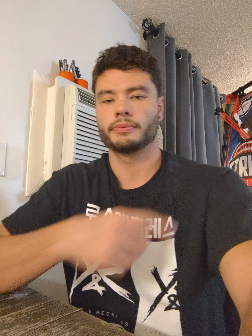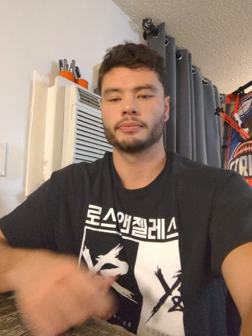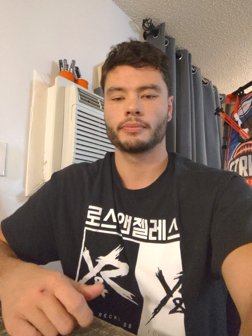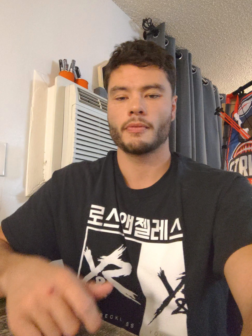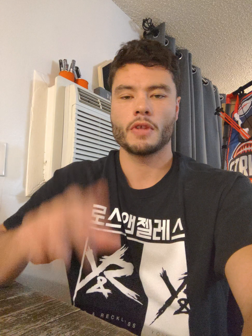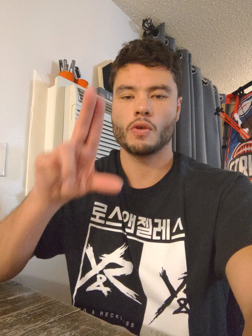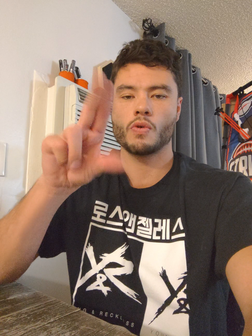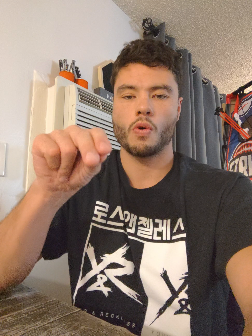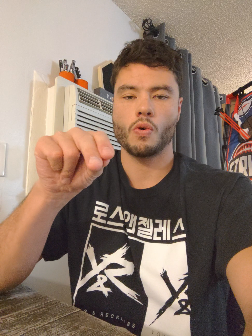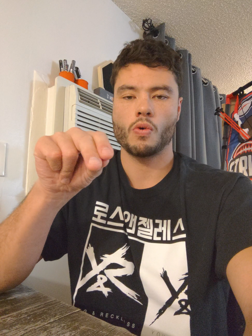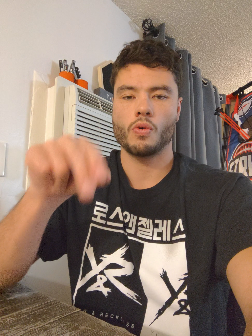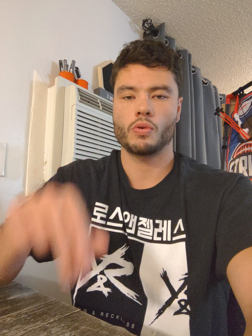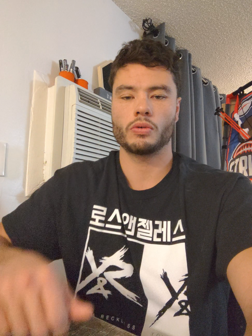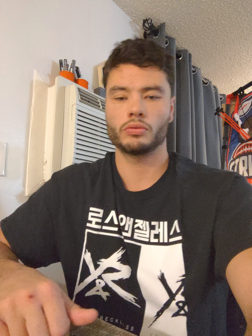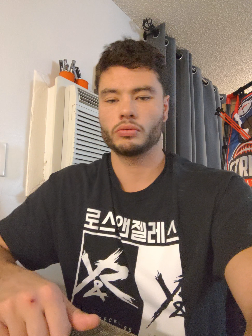no